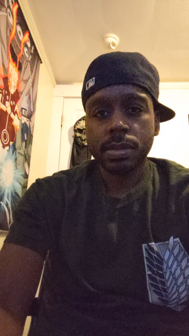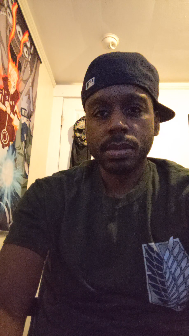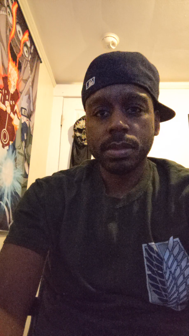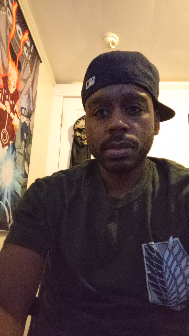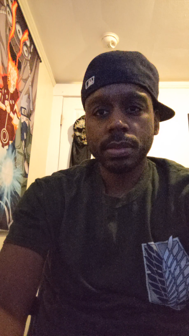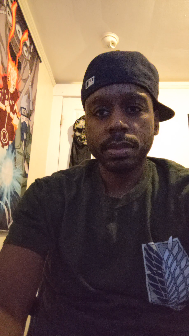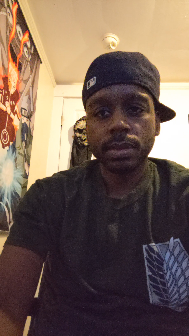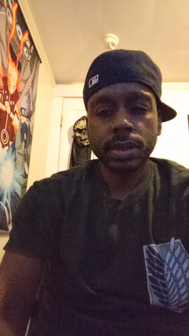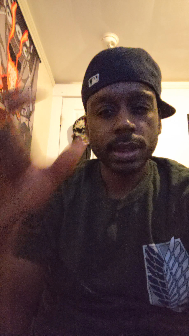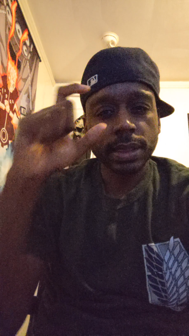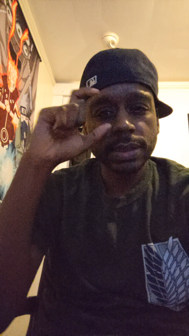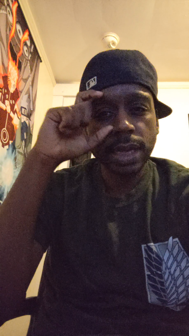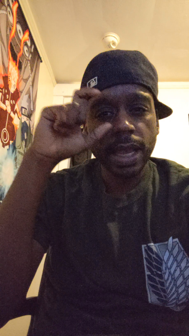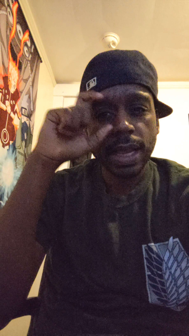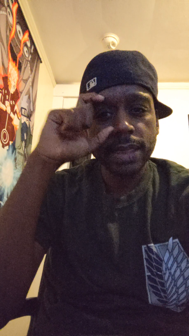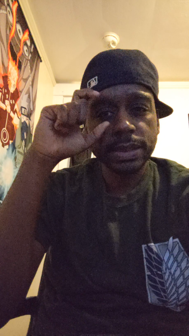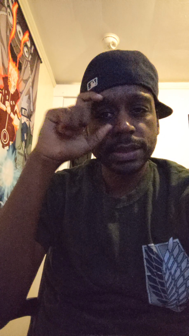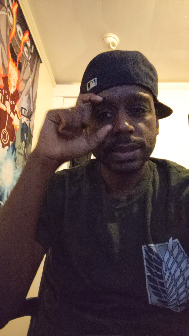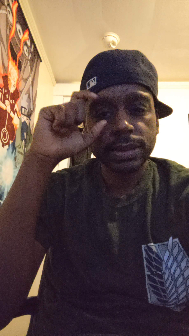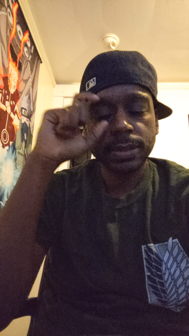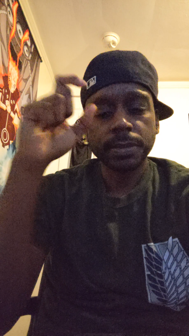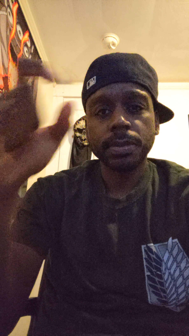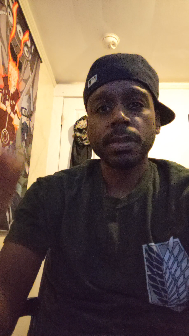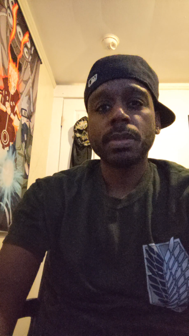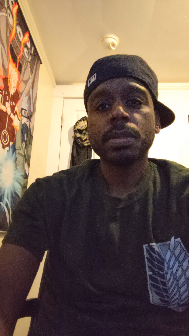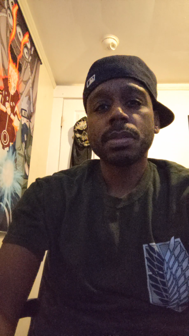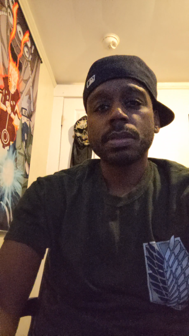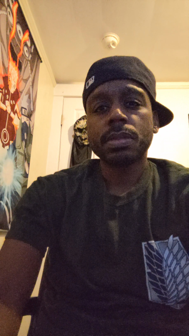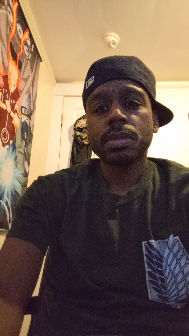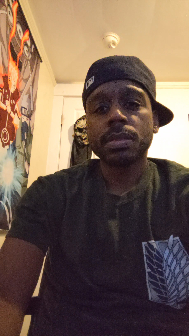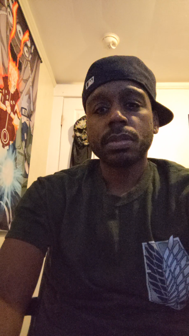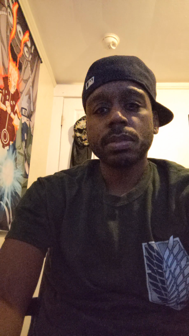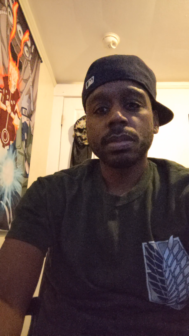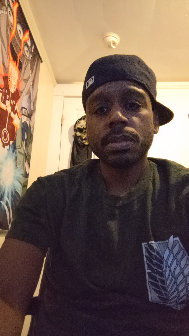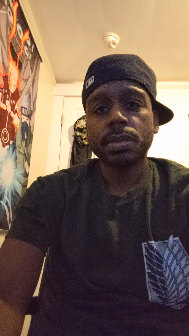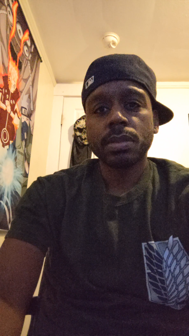glasses